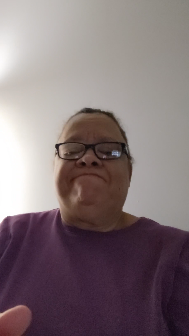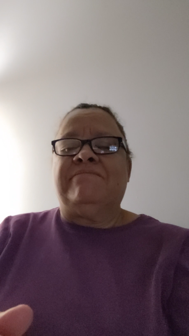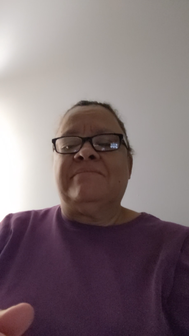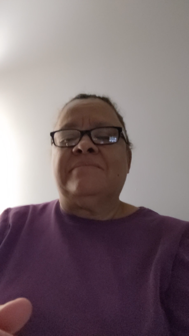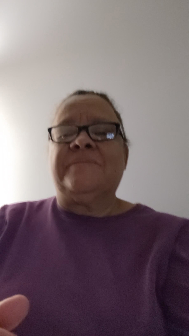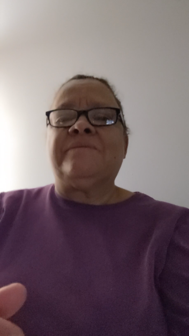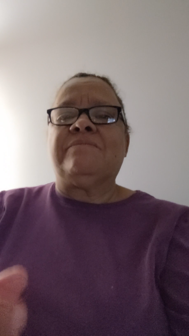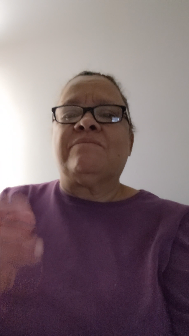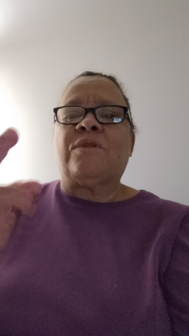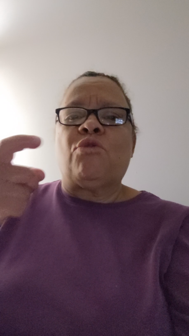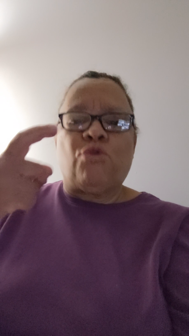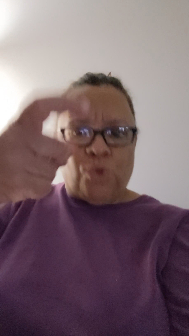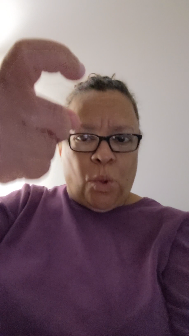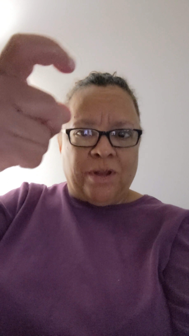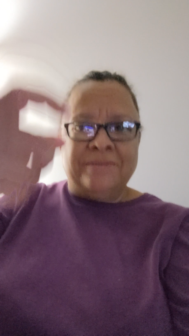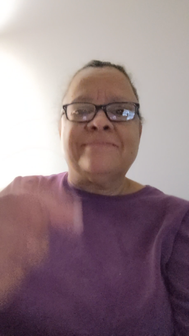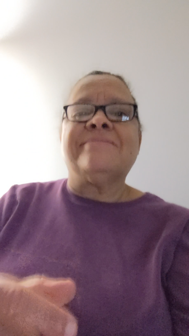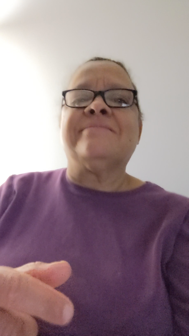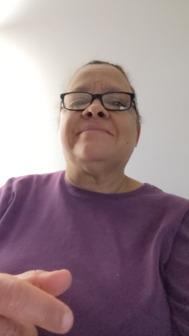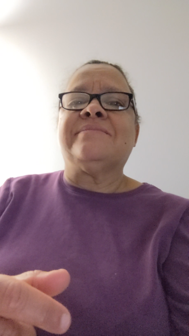run